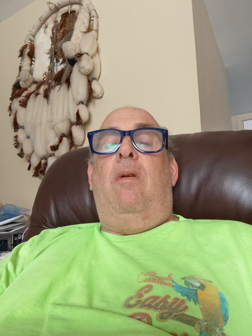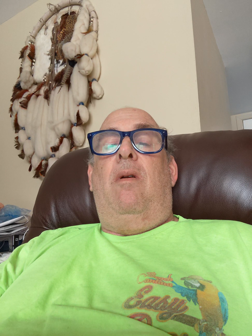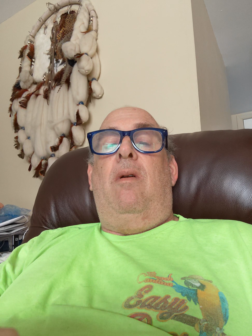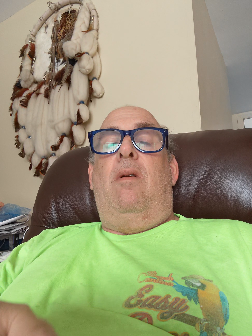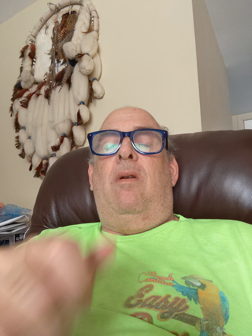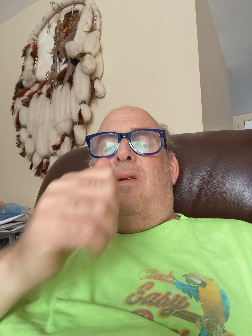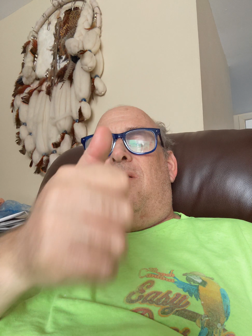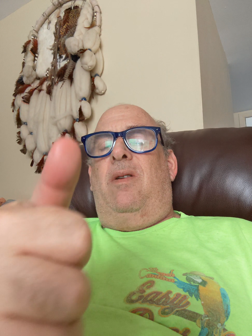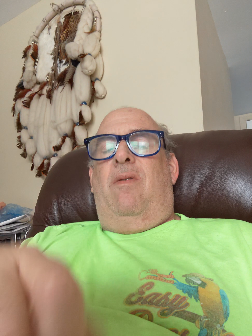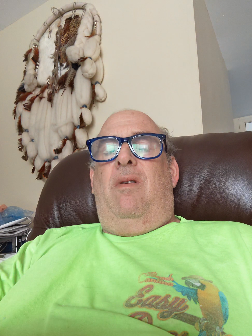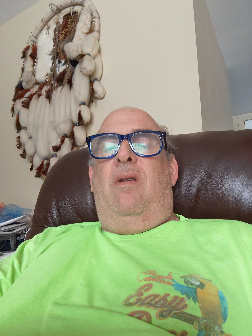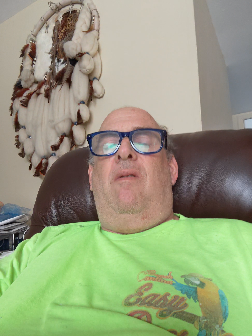yourself